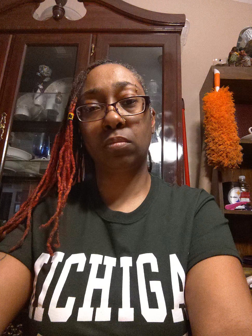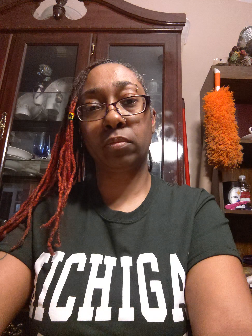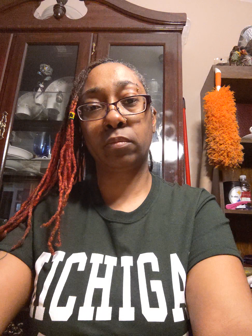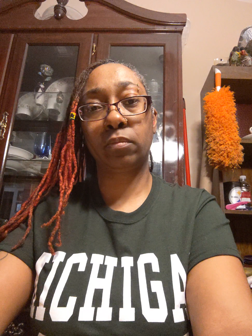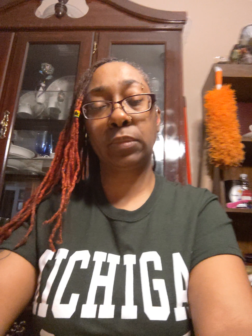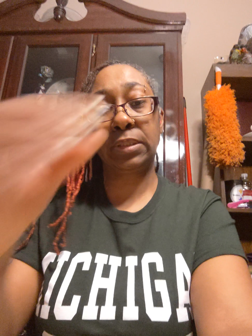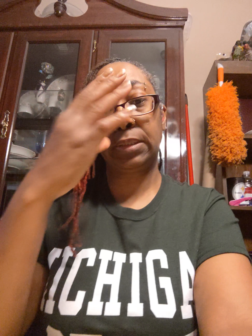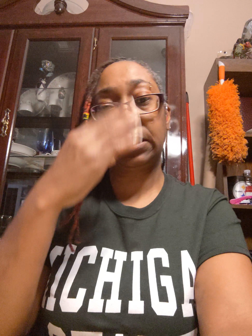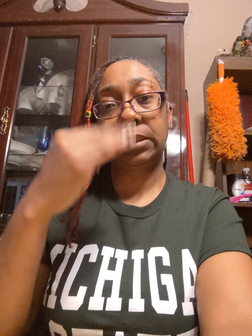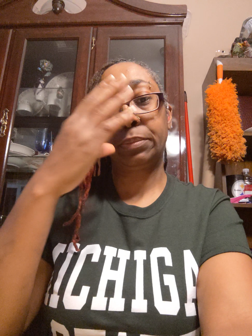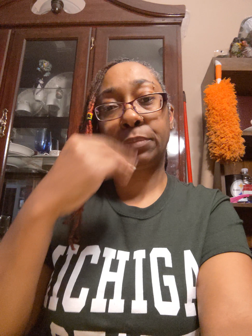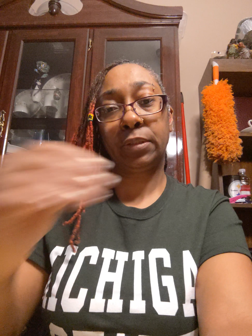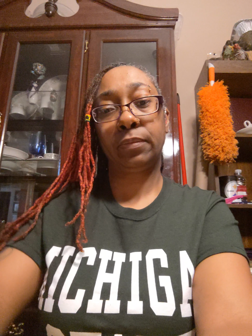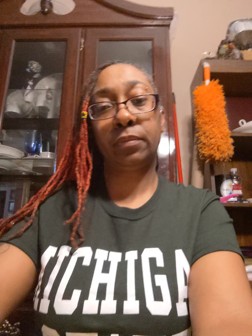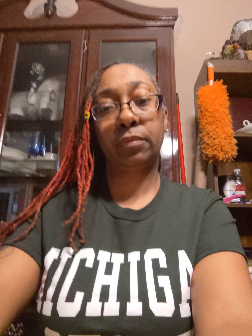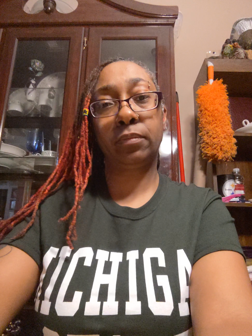sleepy